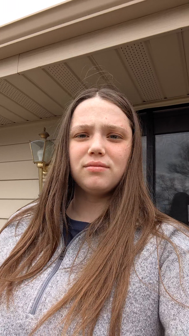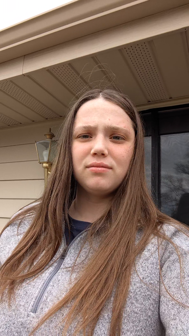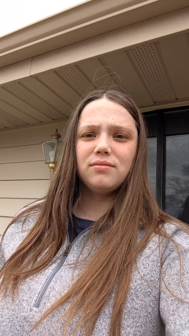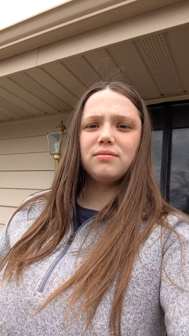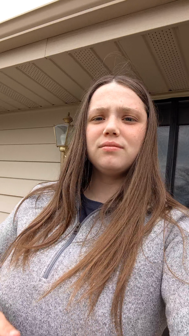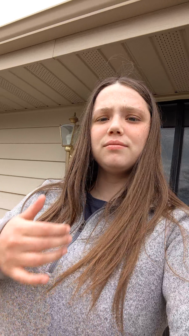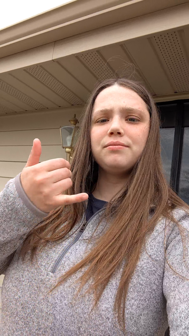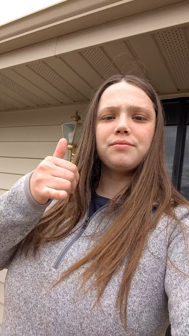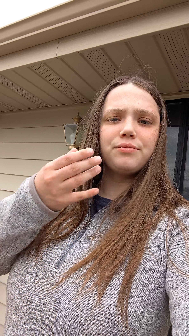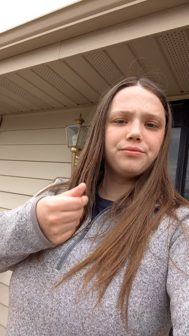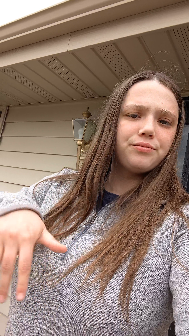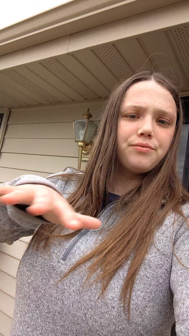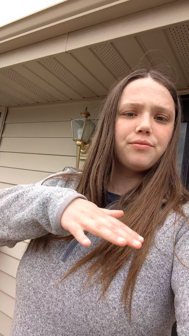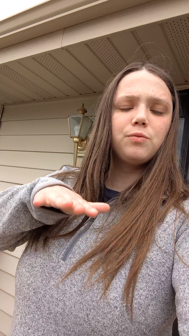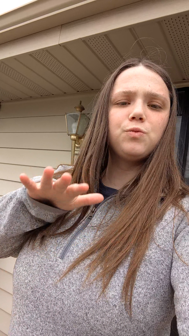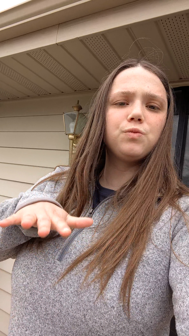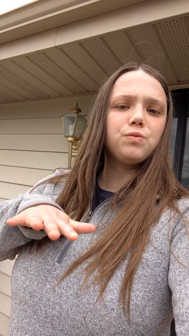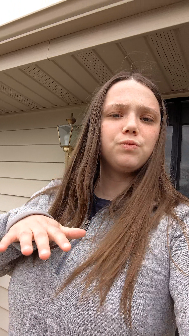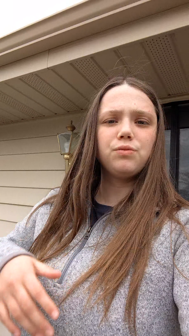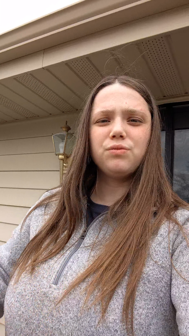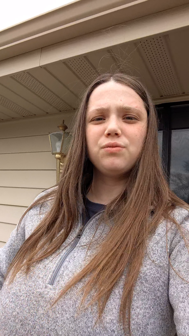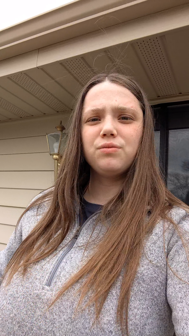playground